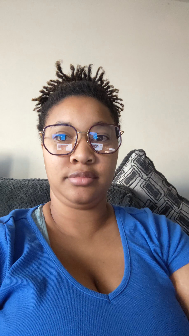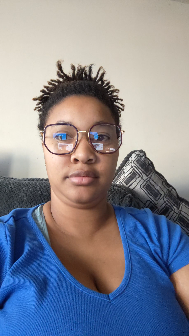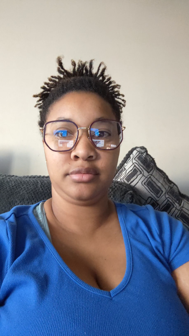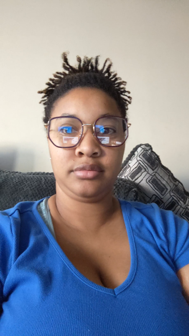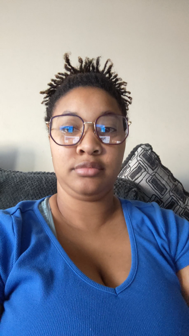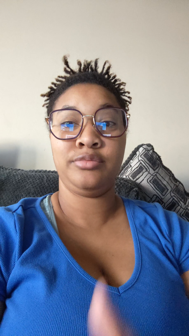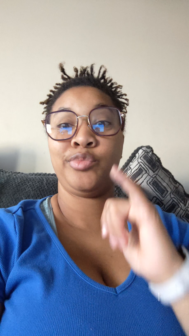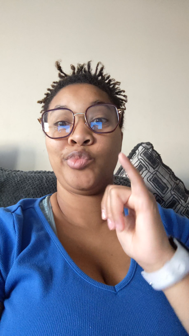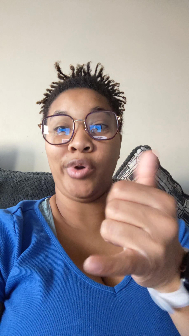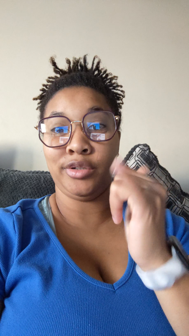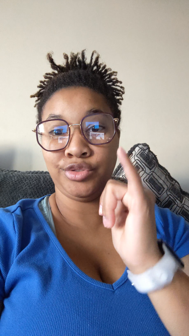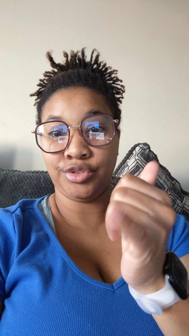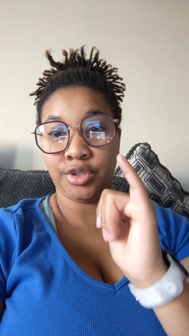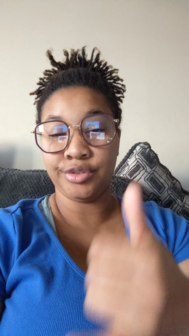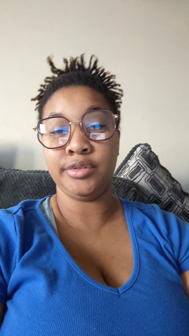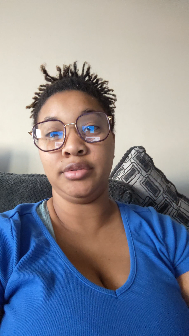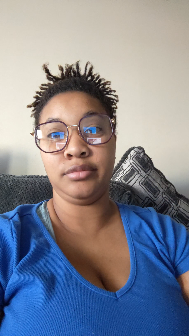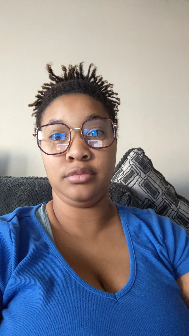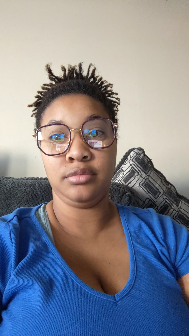rocking chair